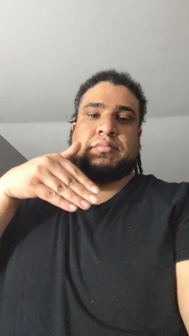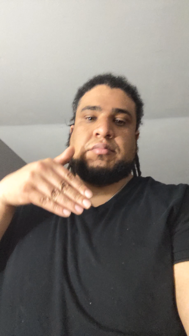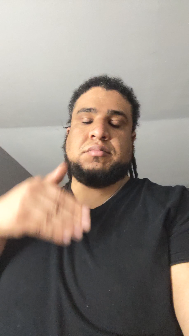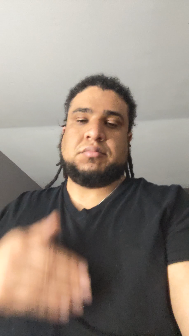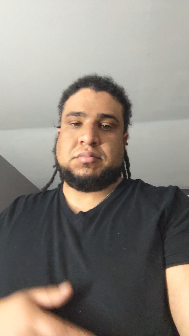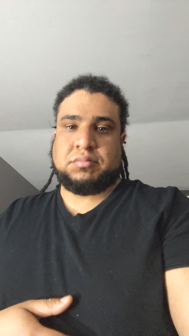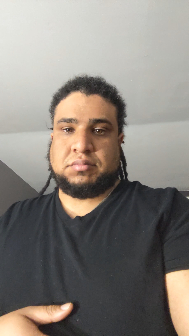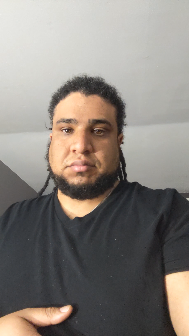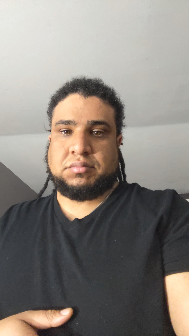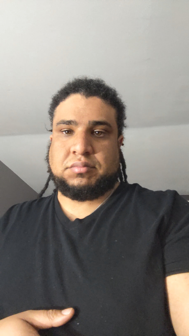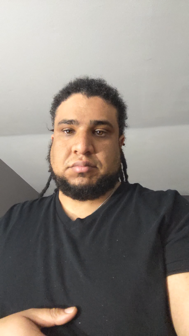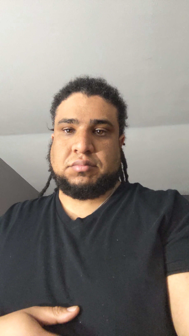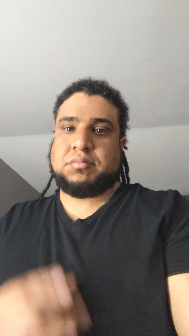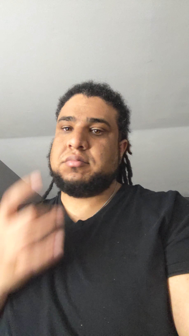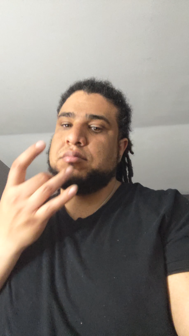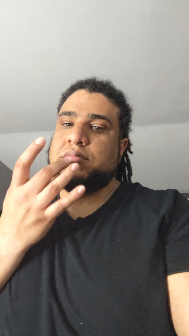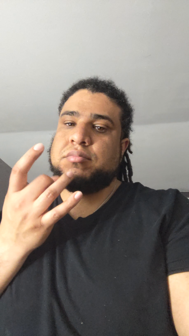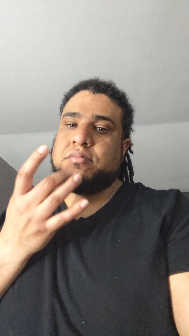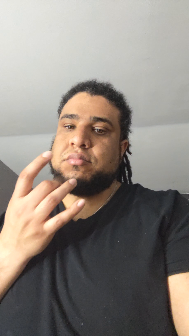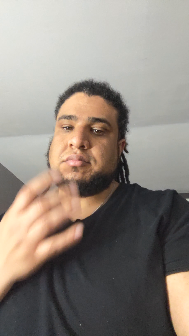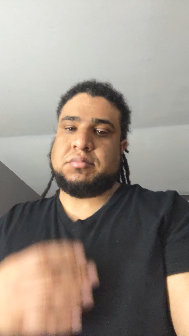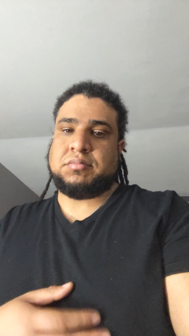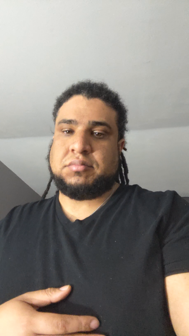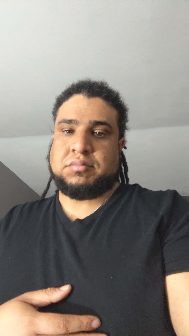light bulb